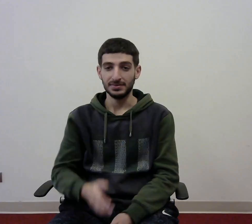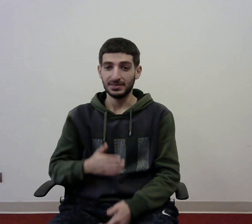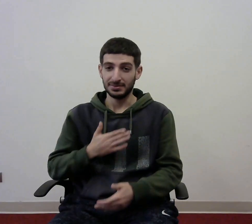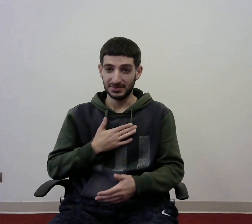mən